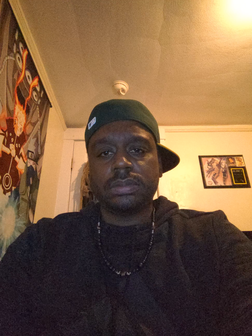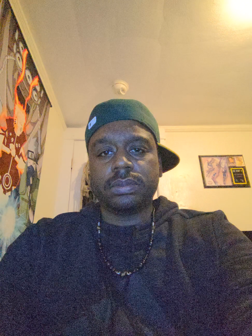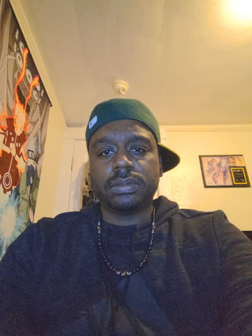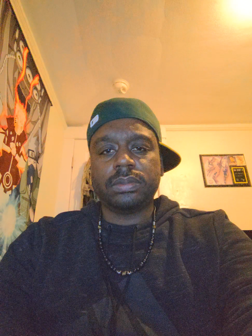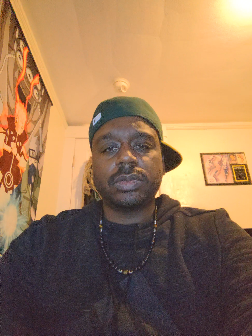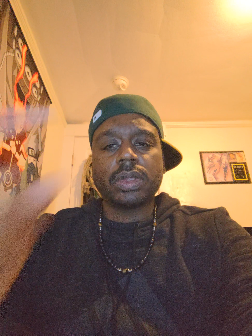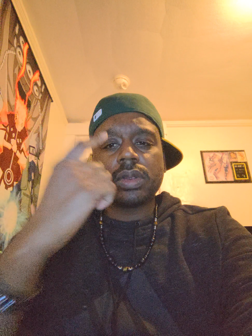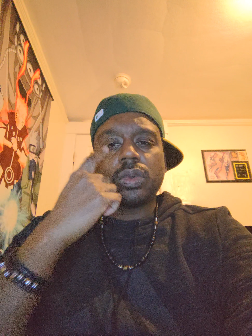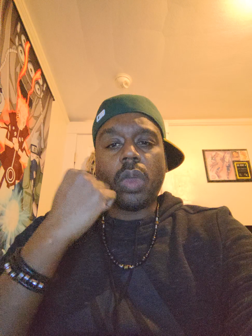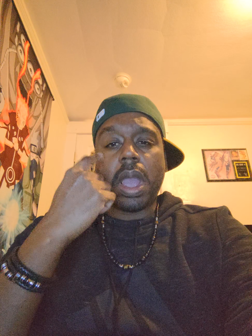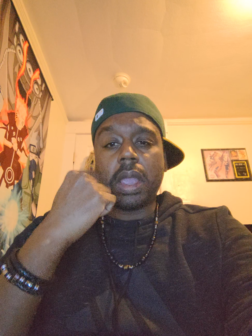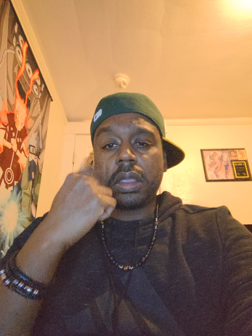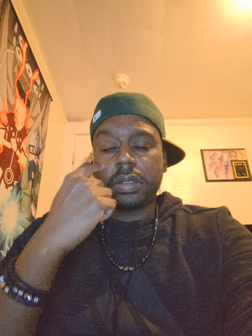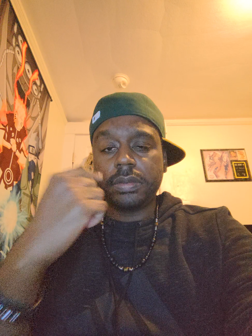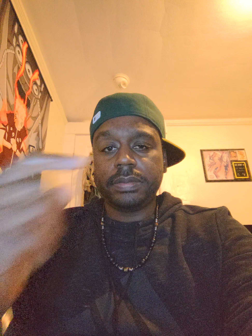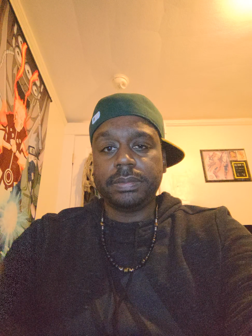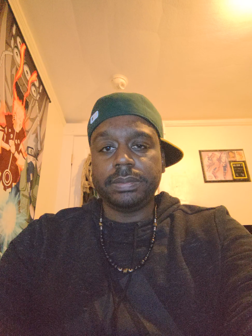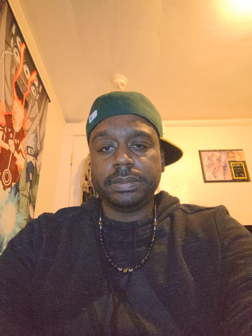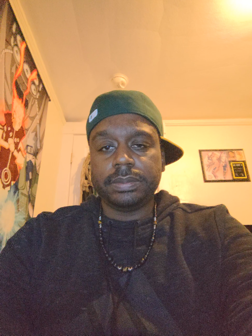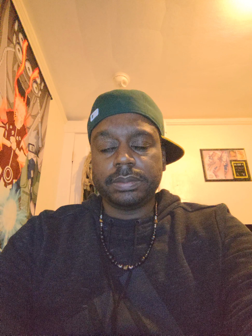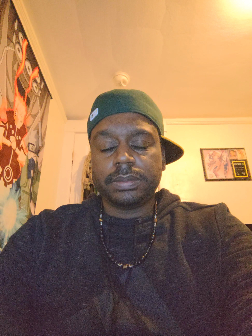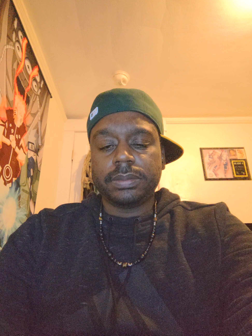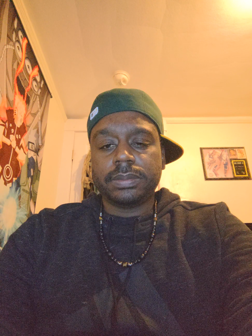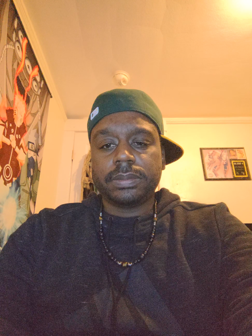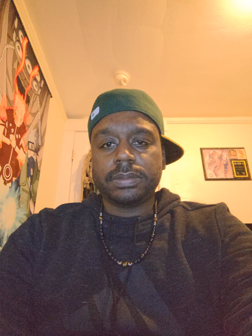cry